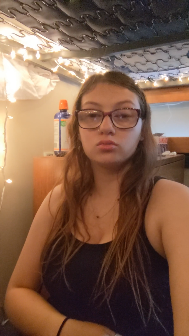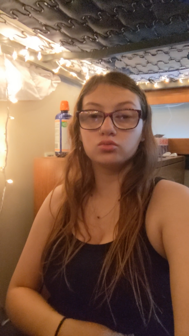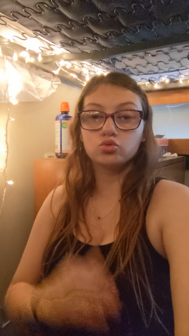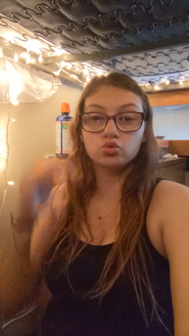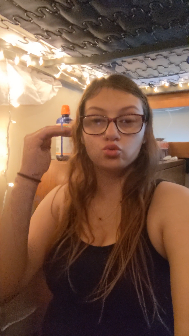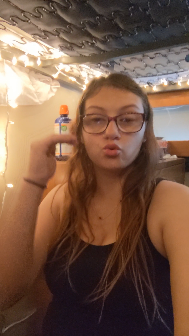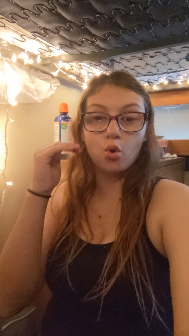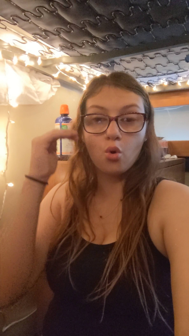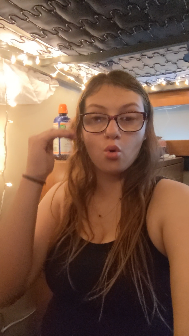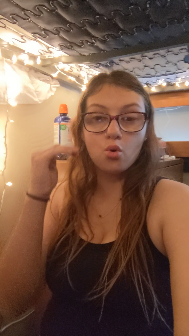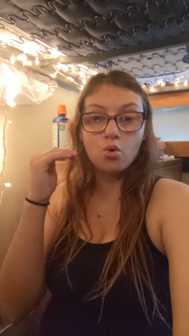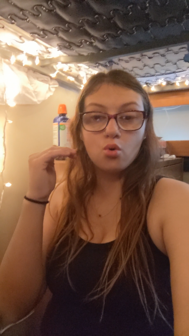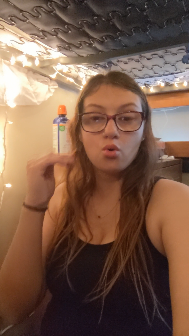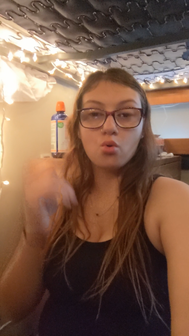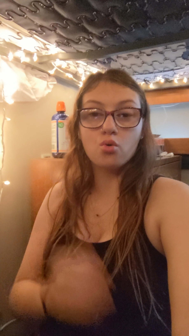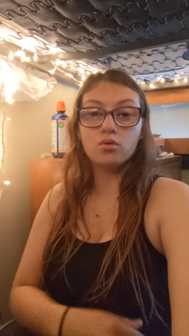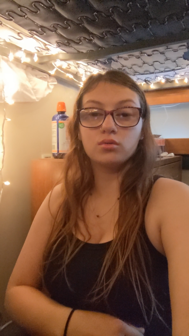short